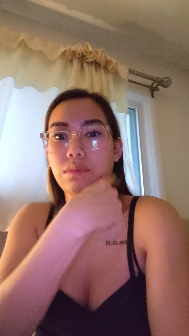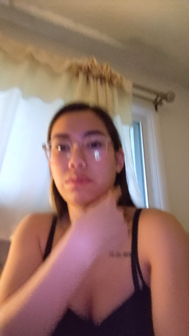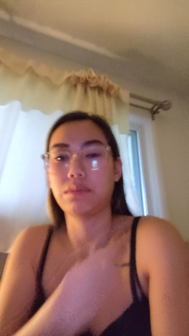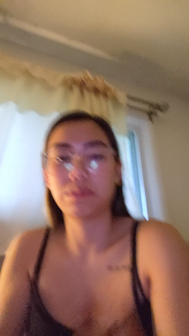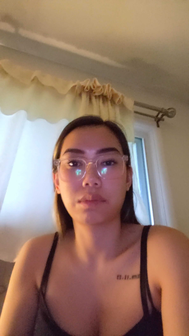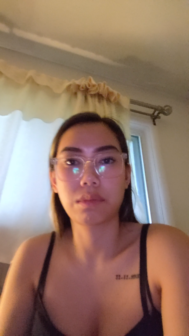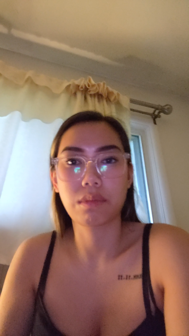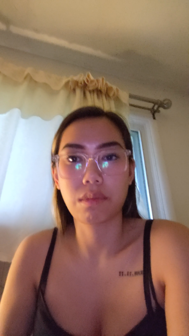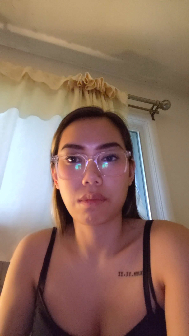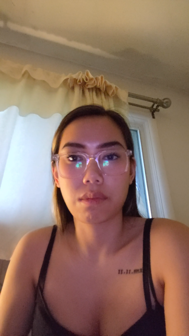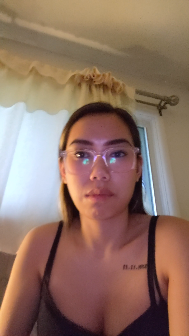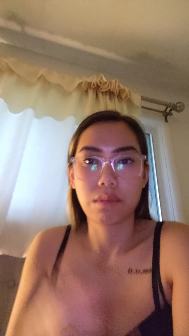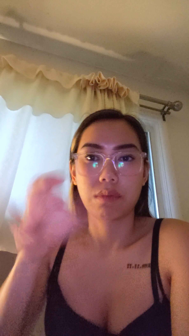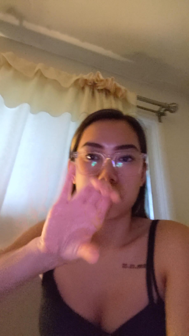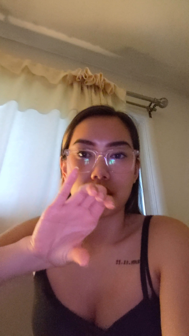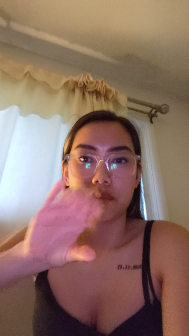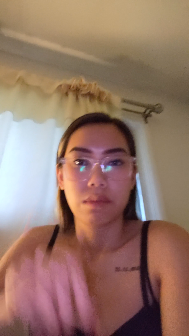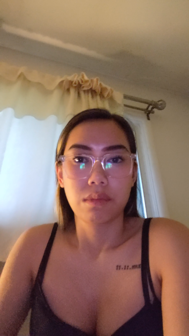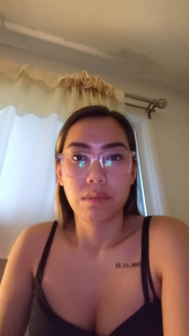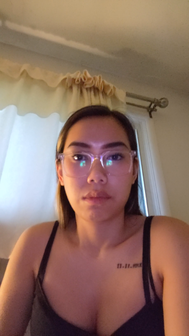pour